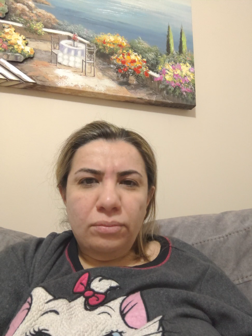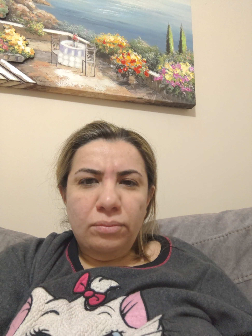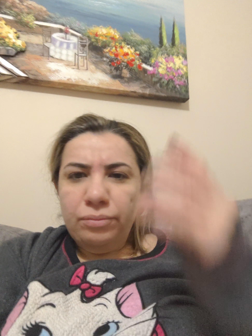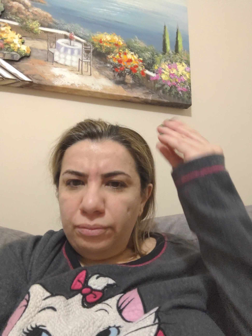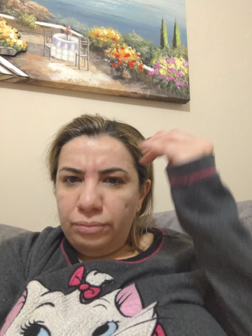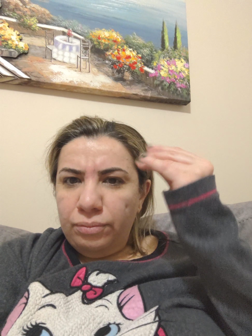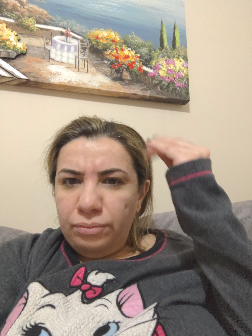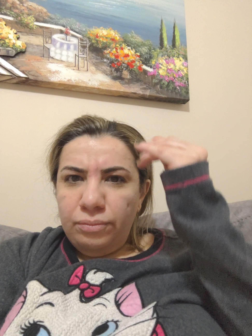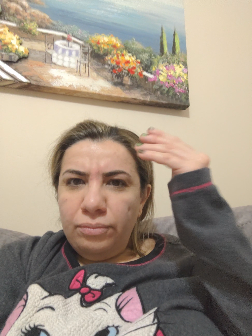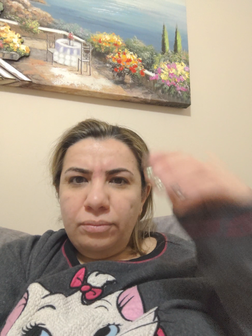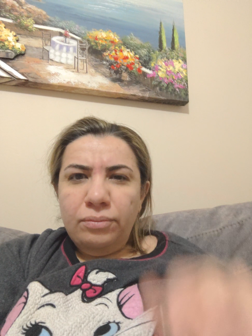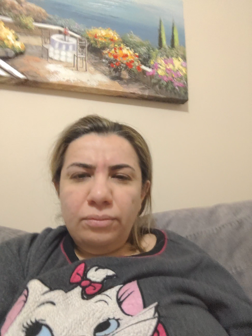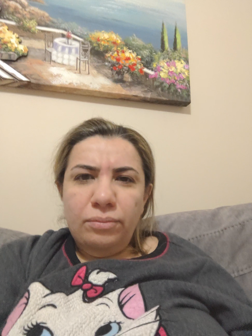think